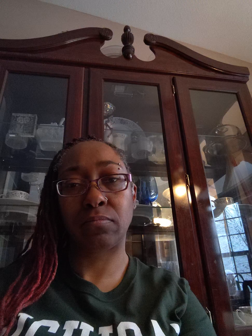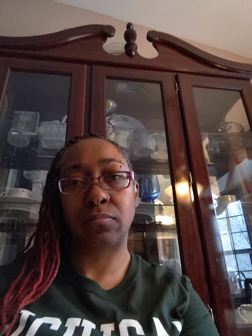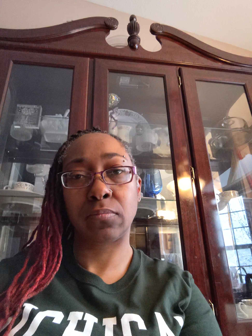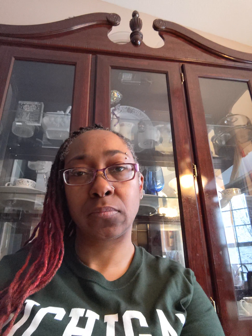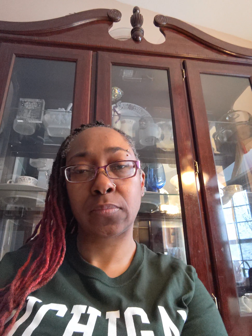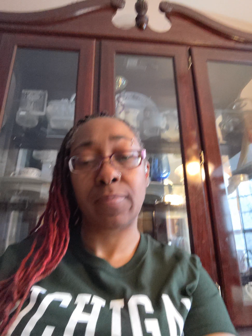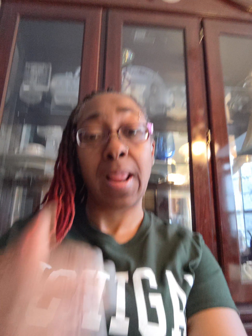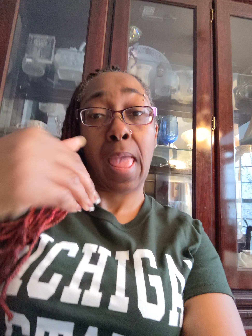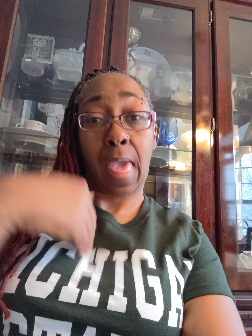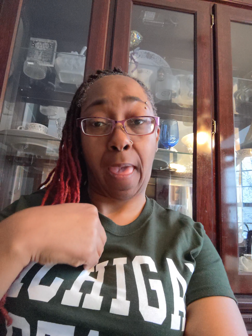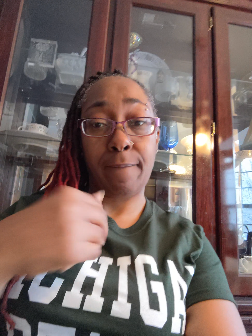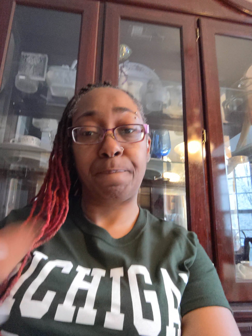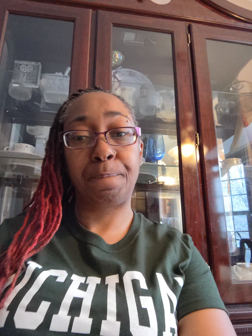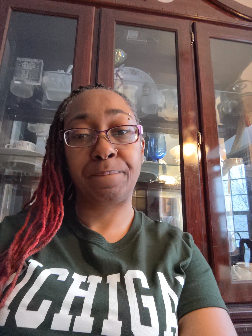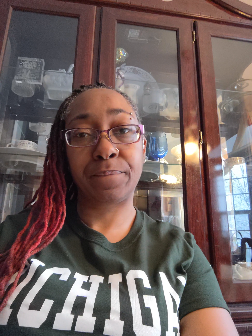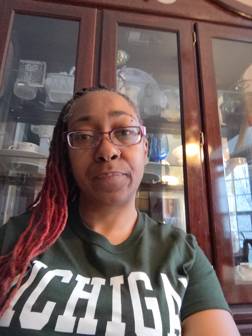have